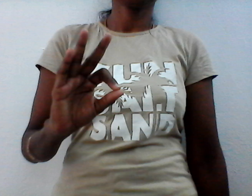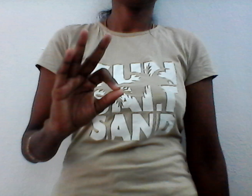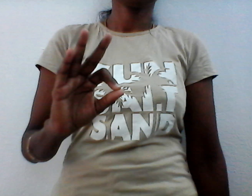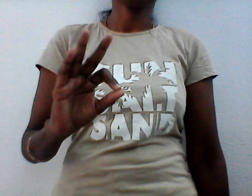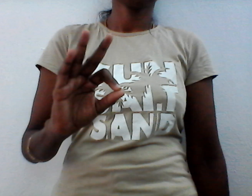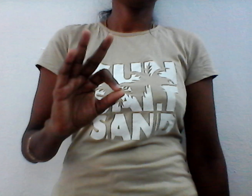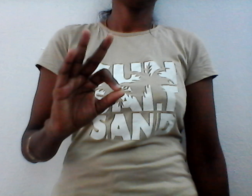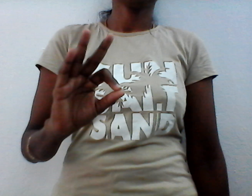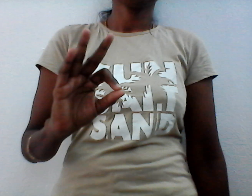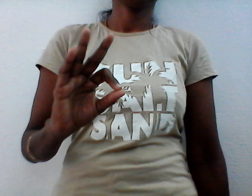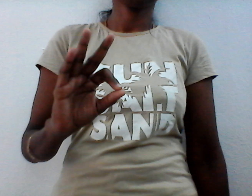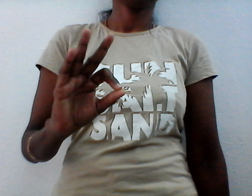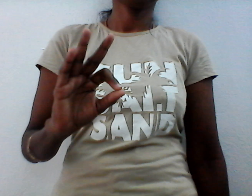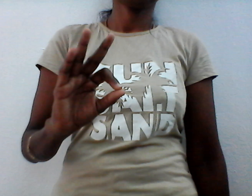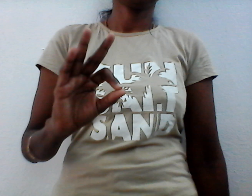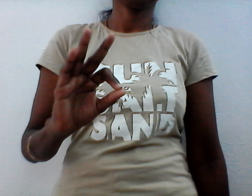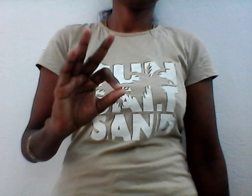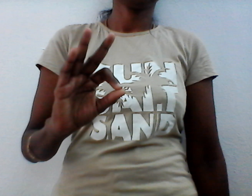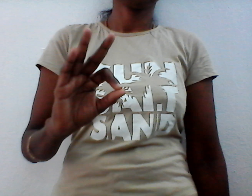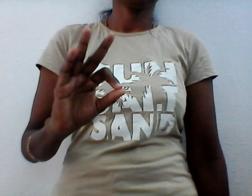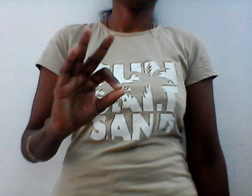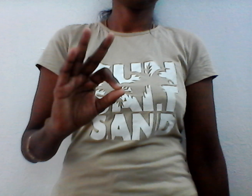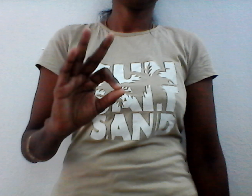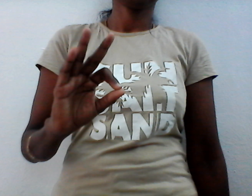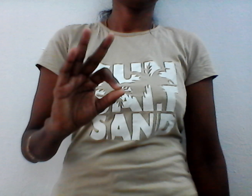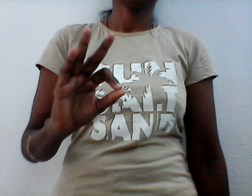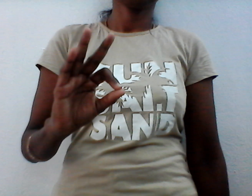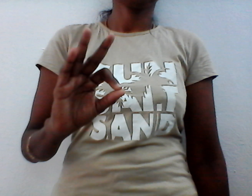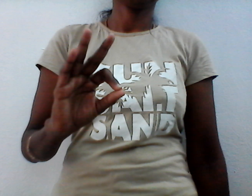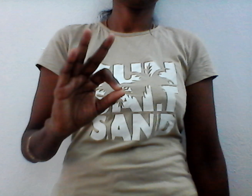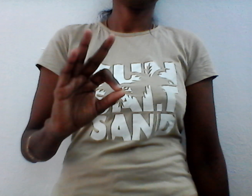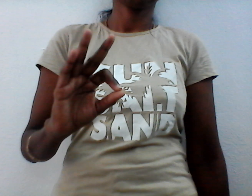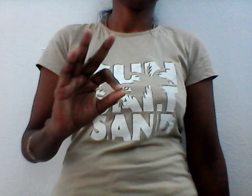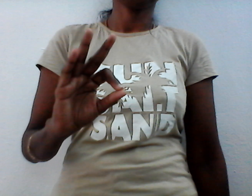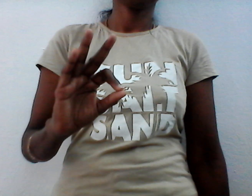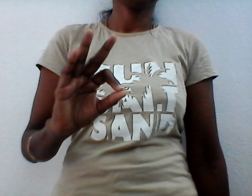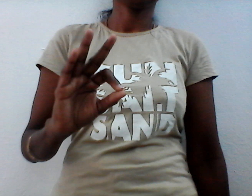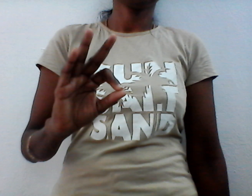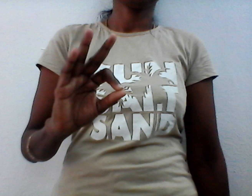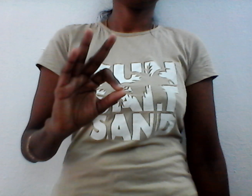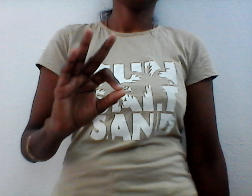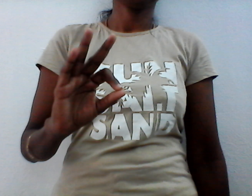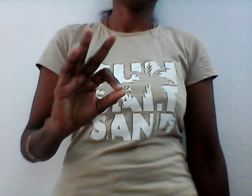ഒ